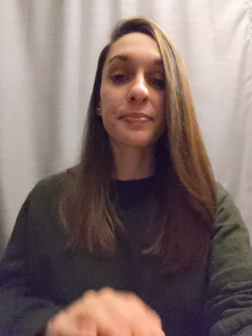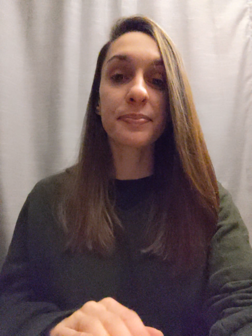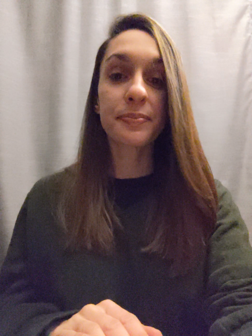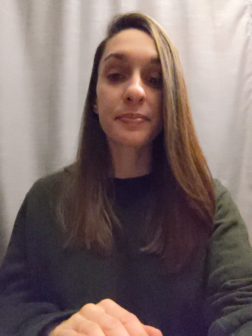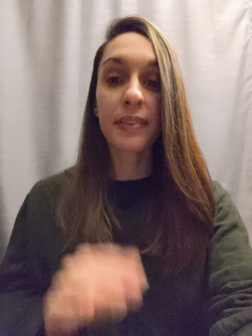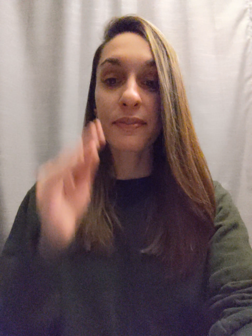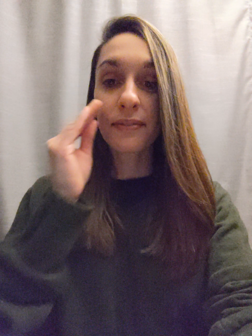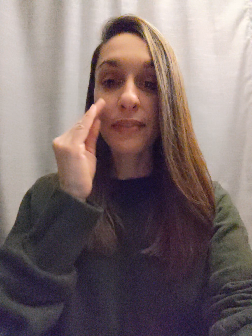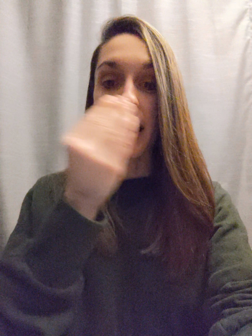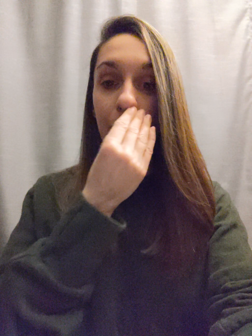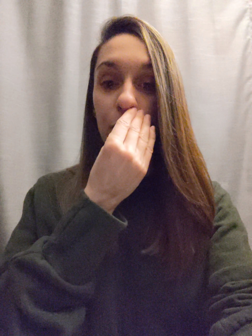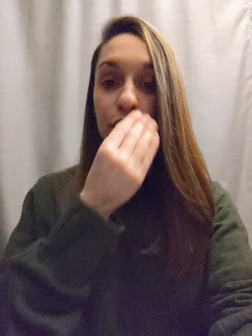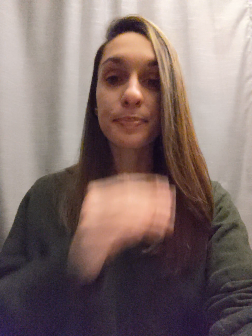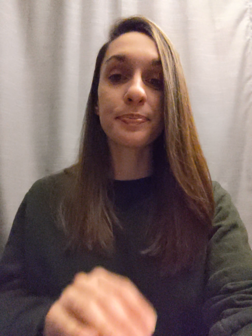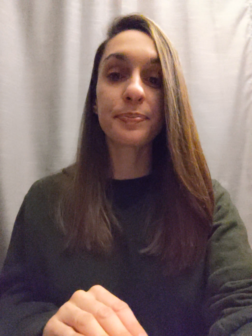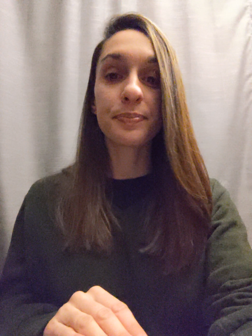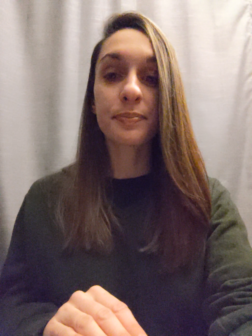flower